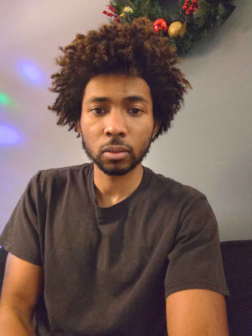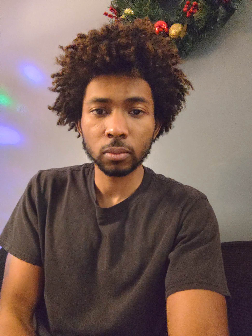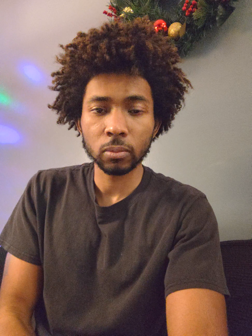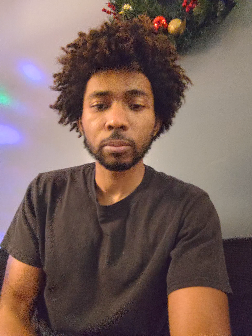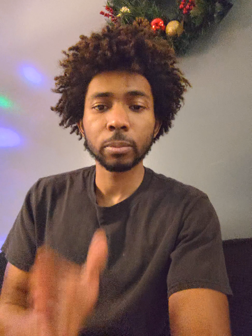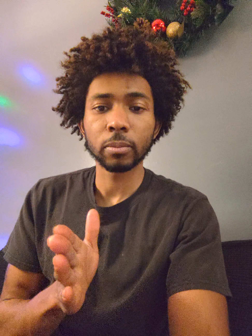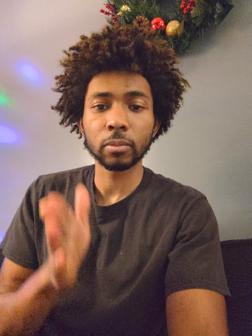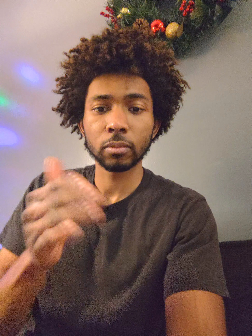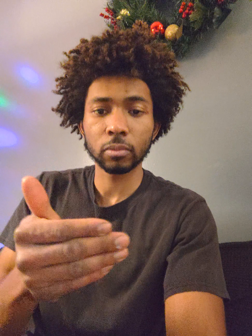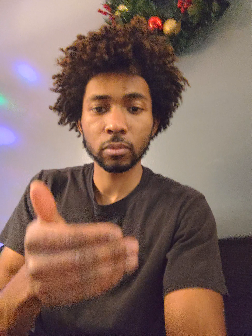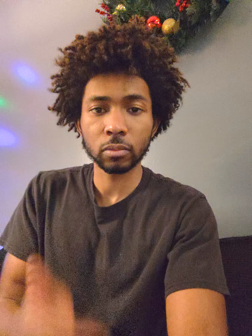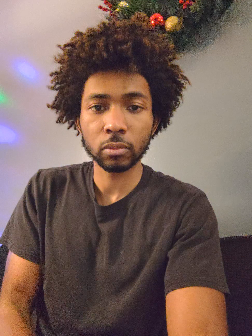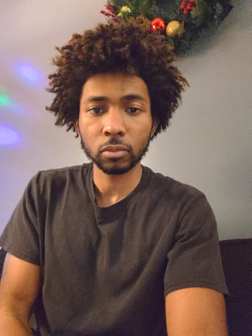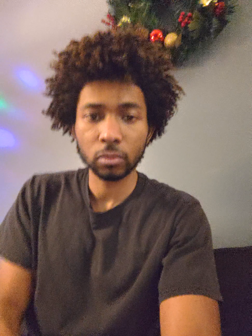room